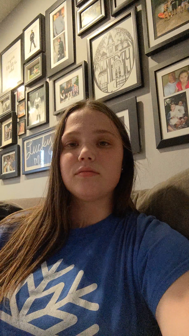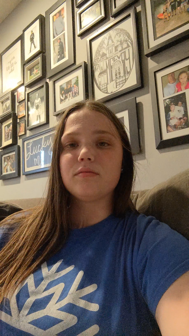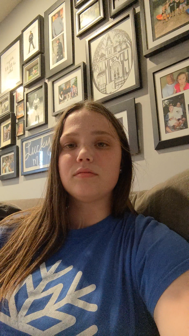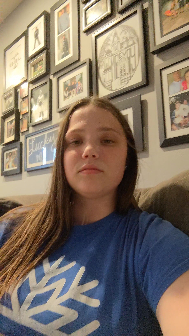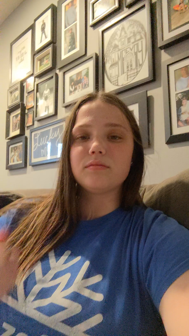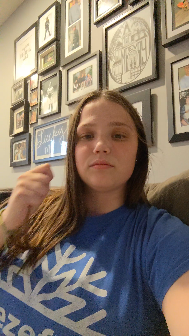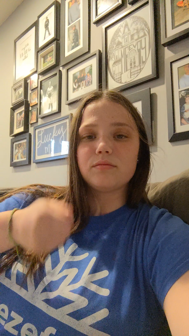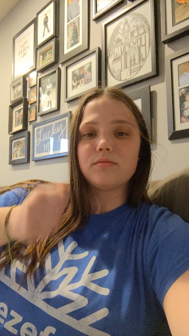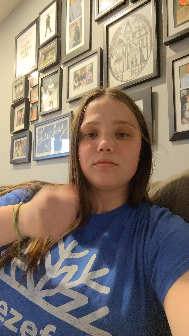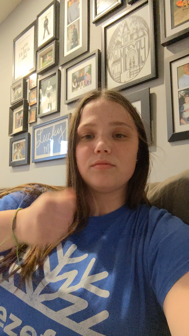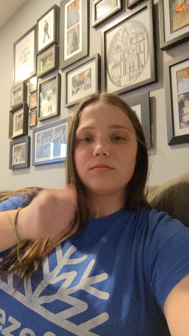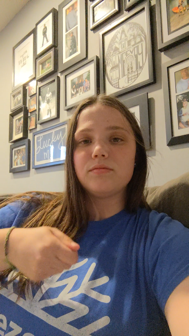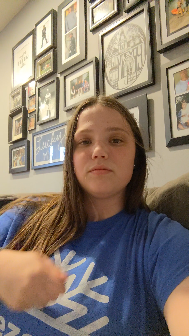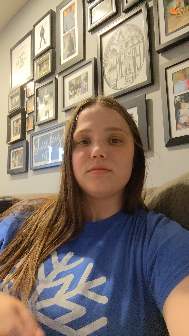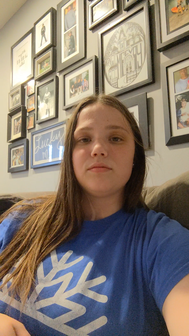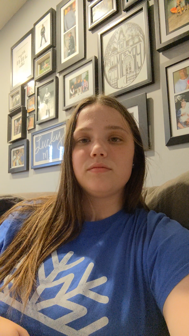cart